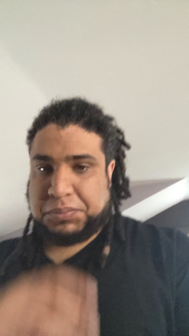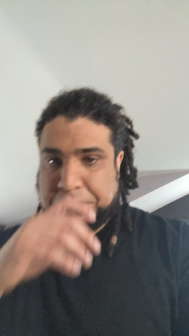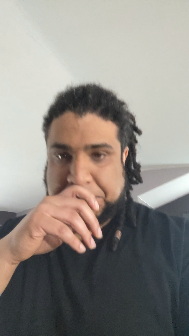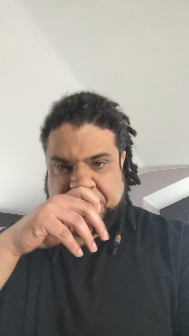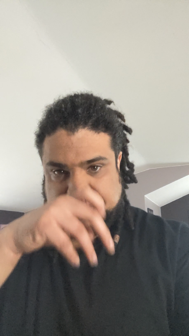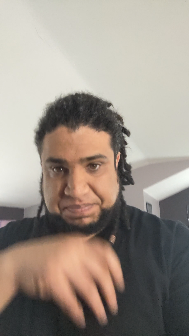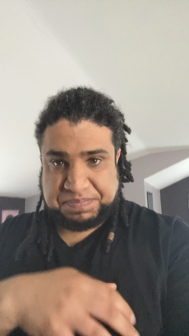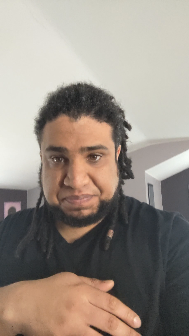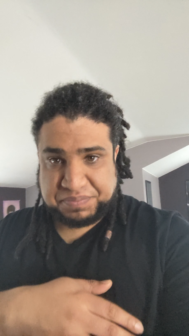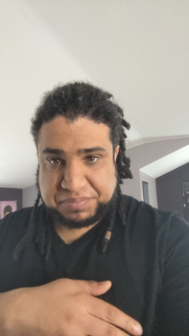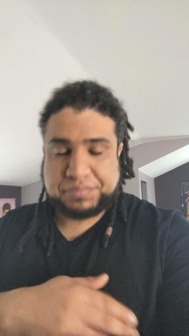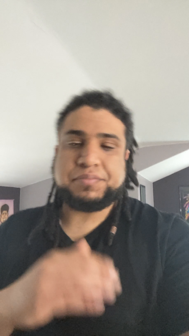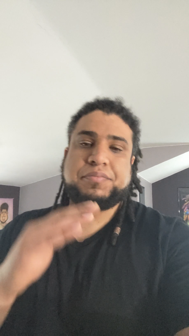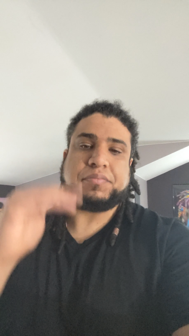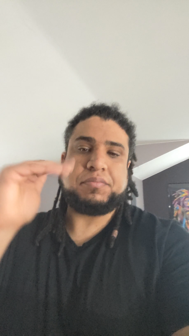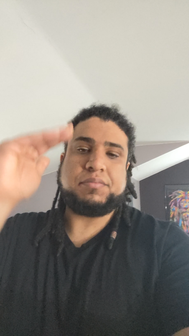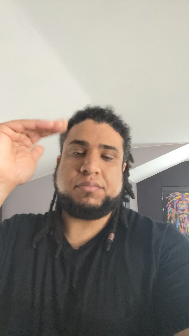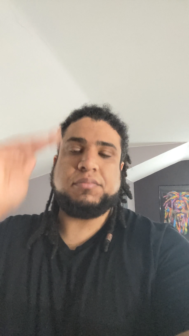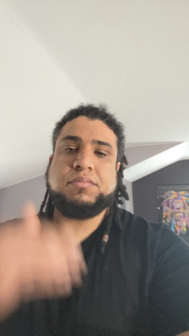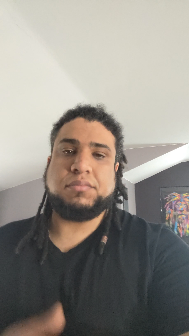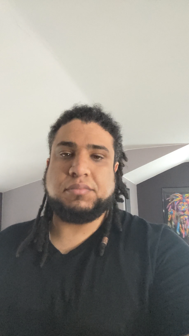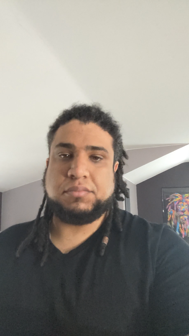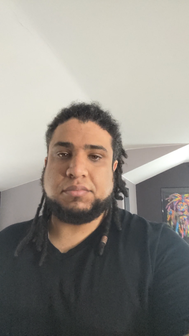build